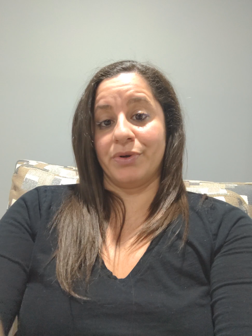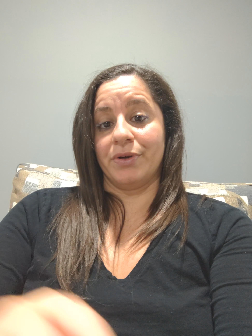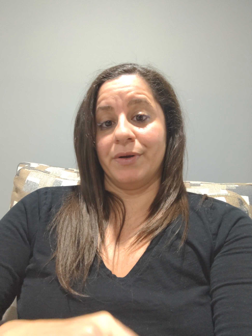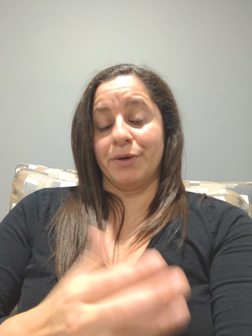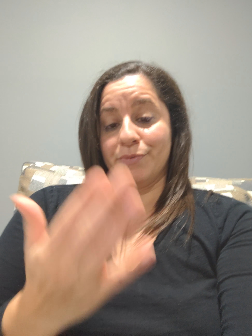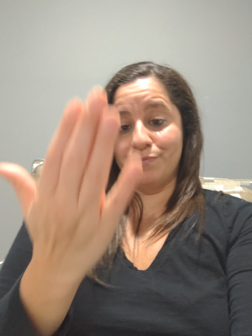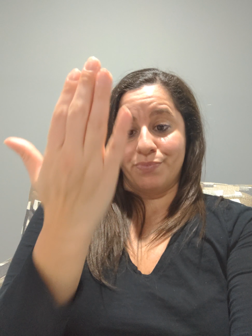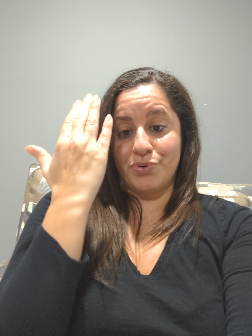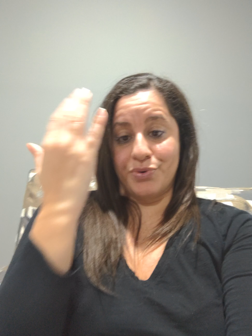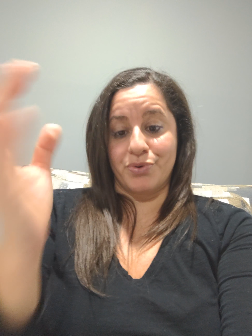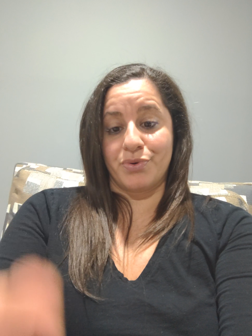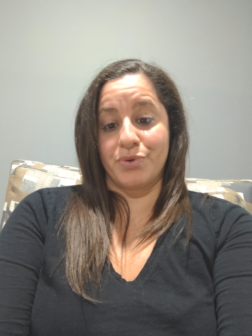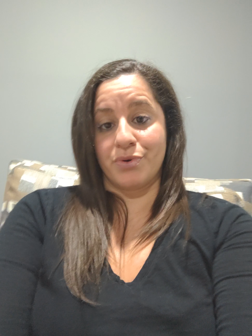morning